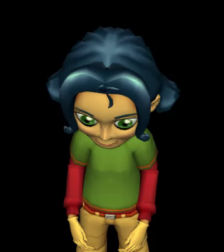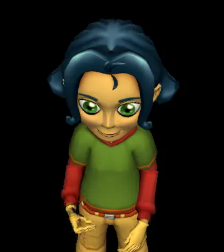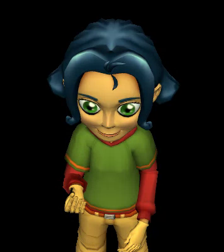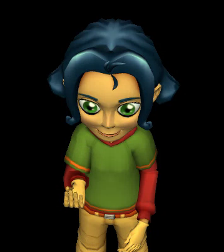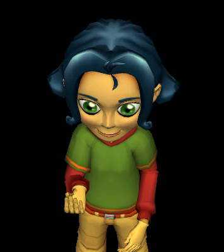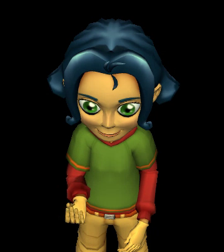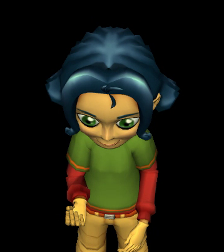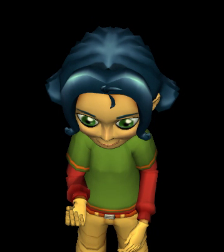طفل